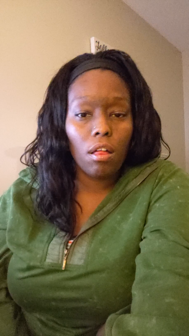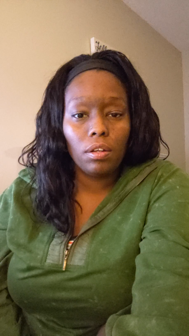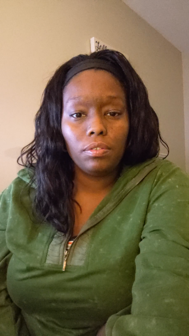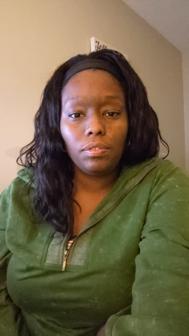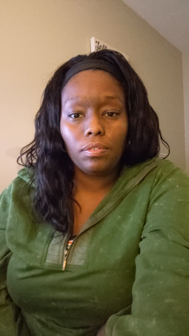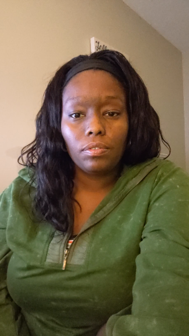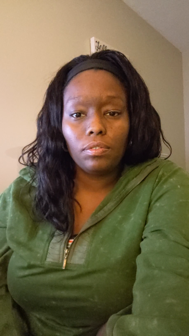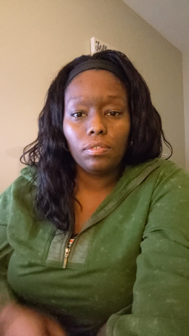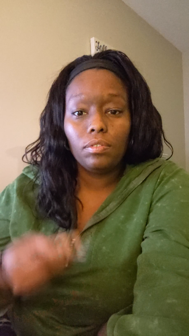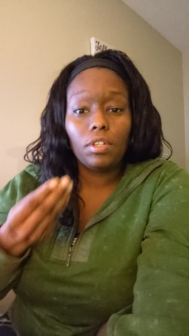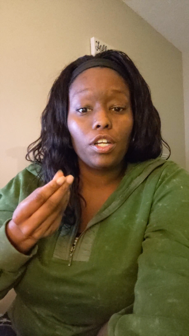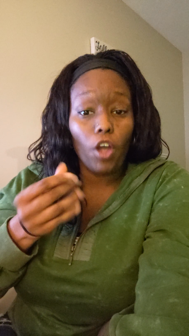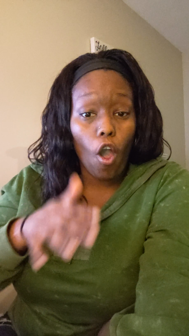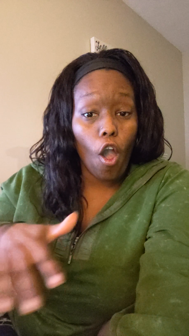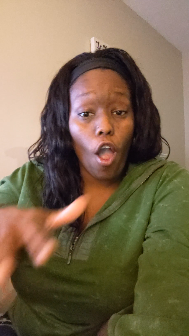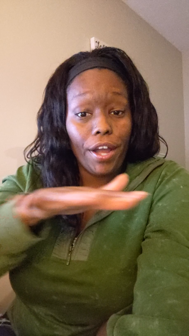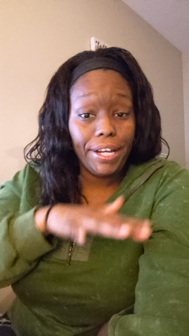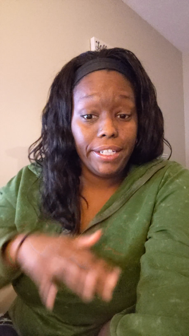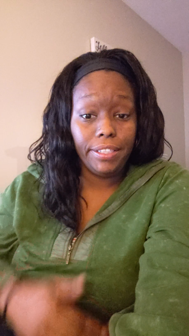garden